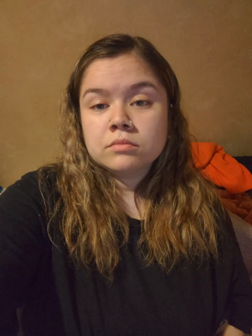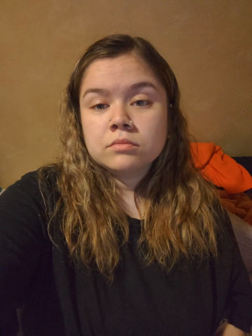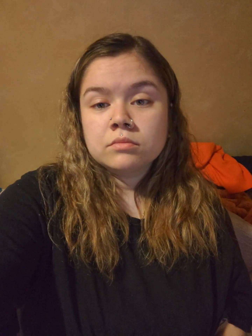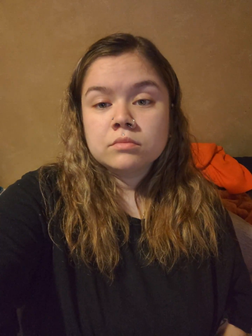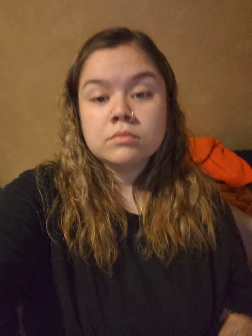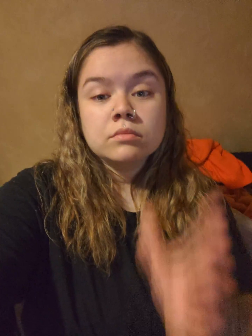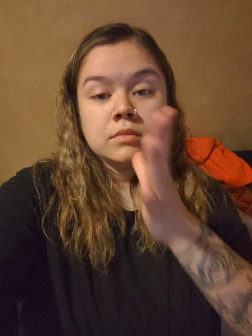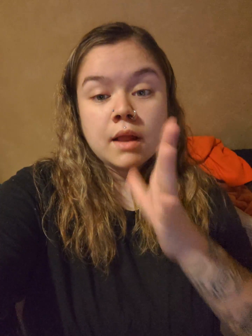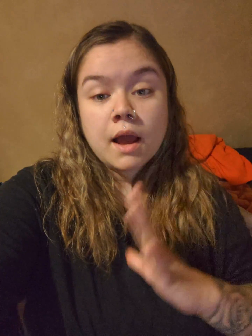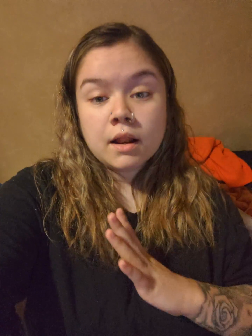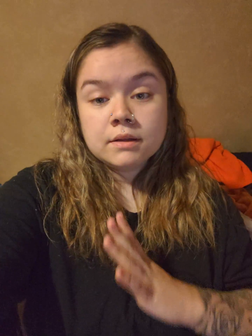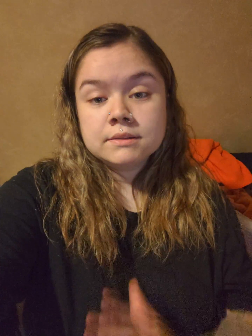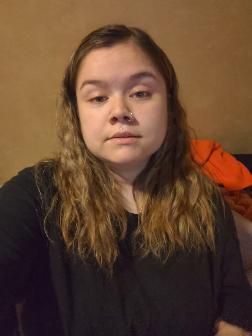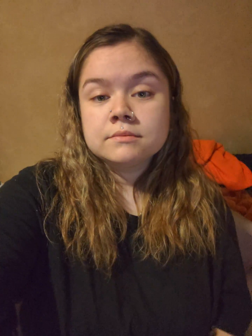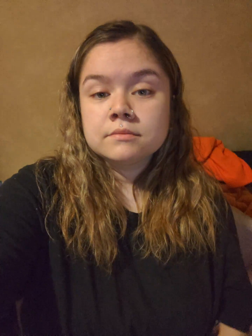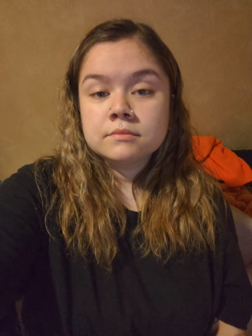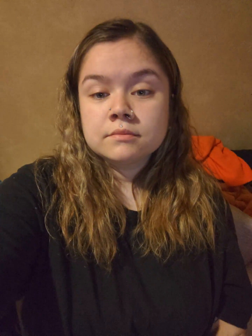lady